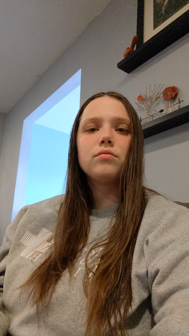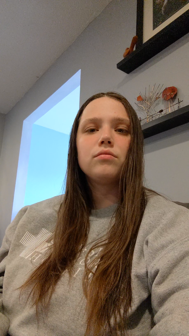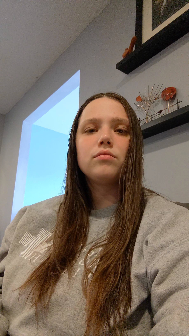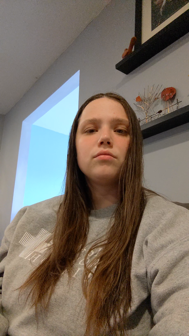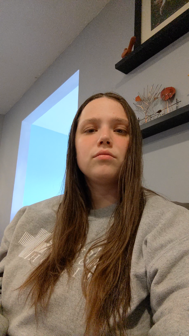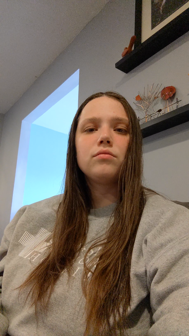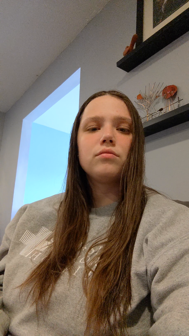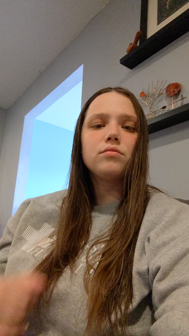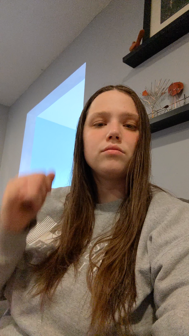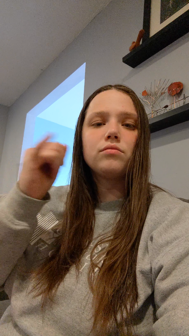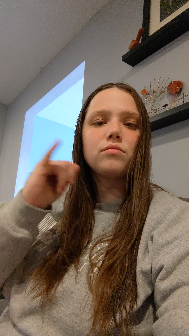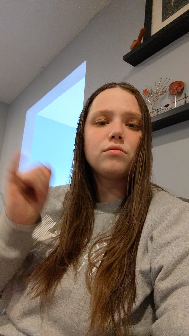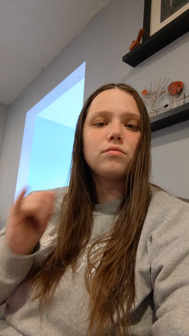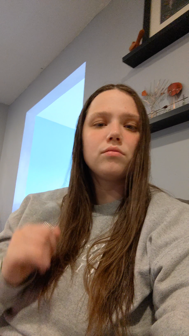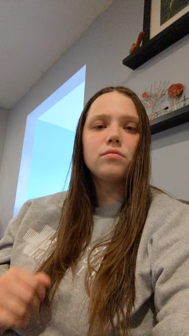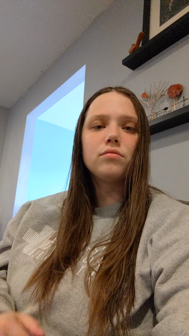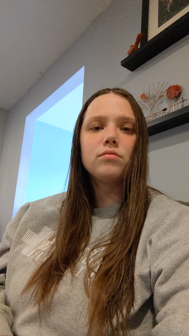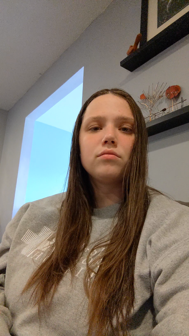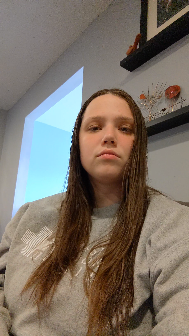draw